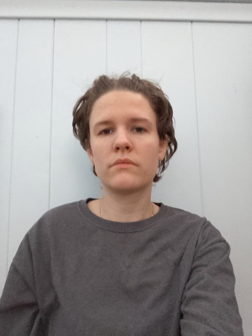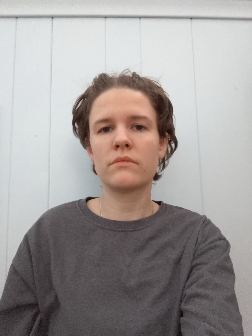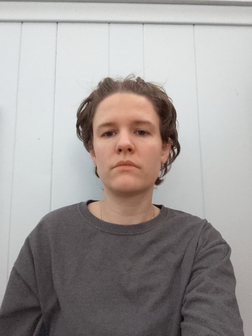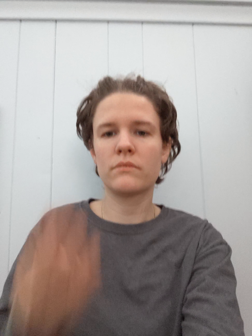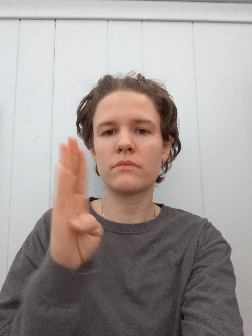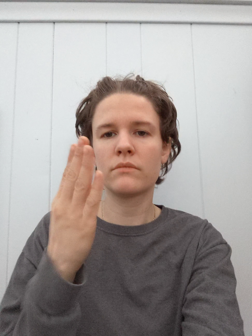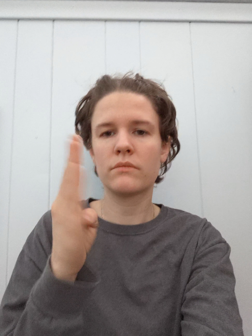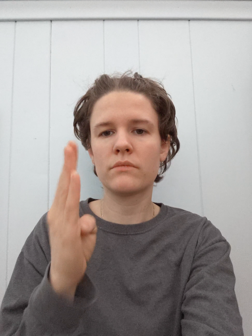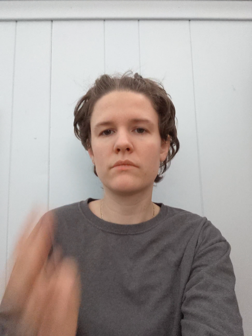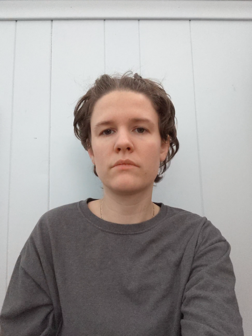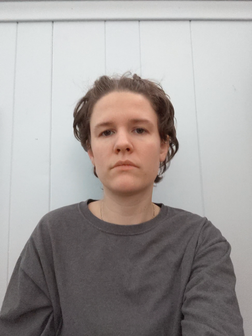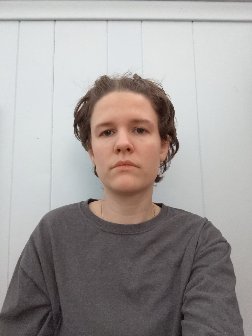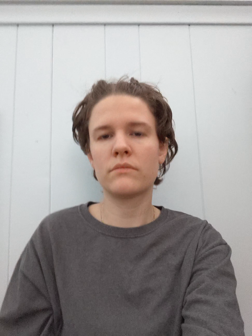blue